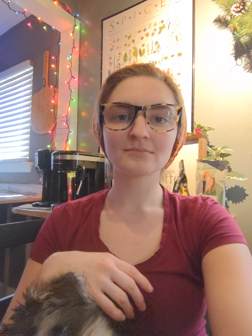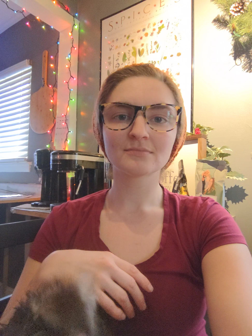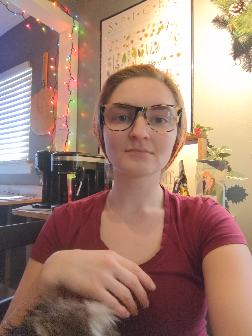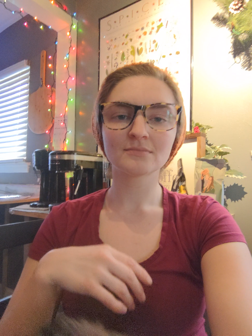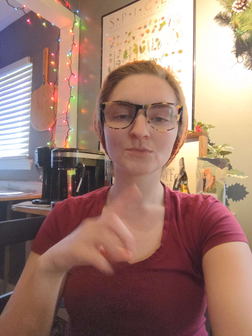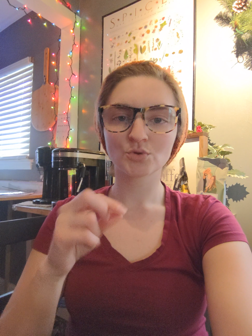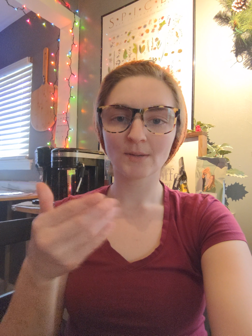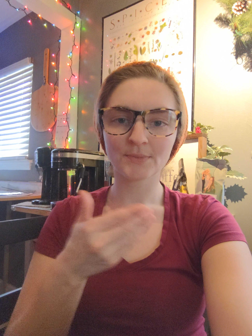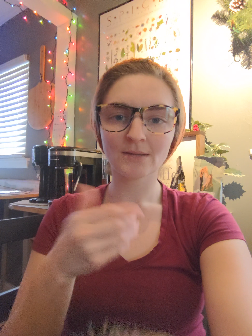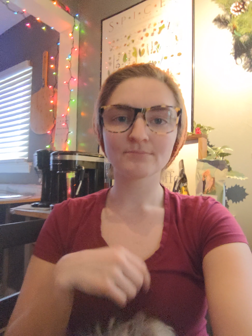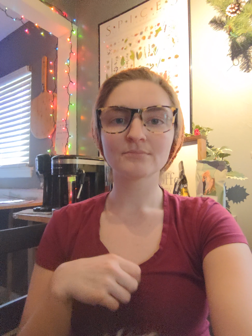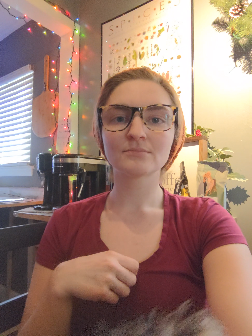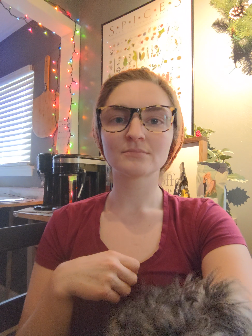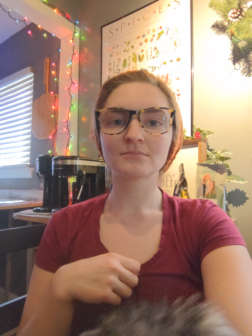puppy